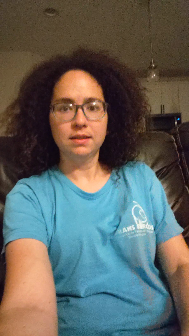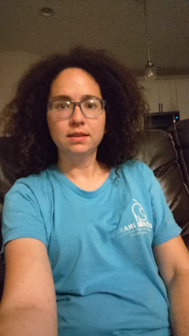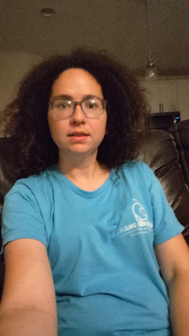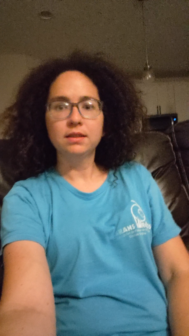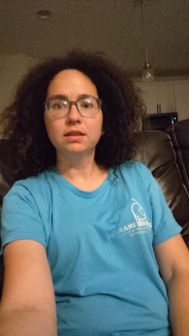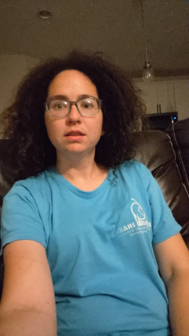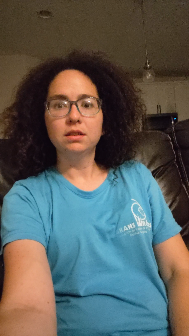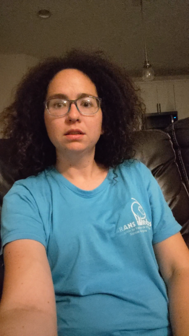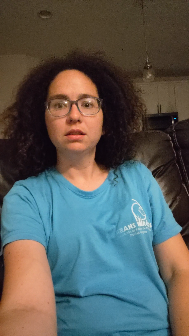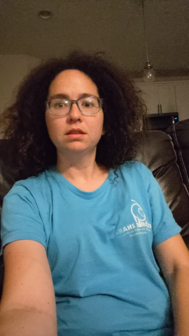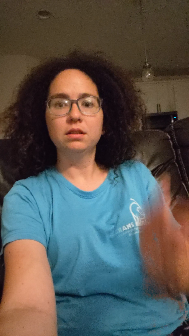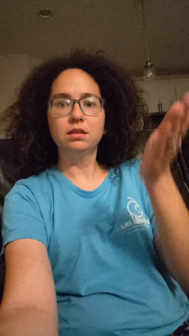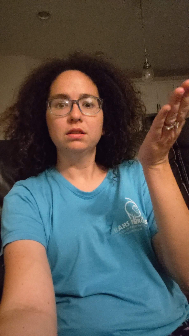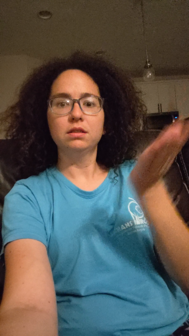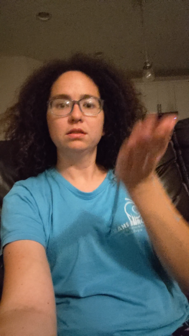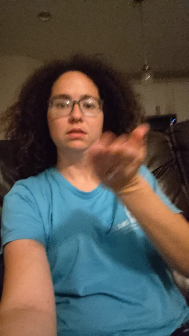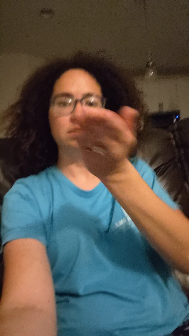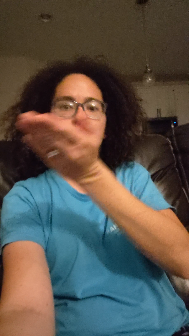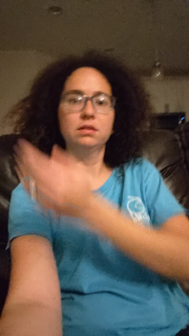carry